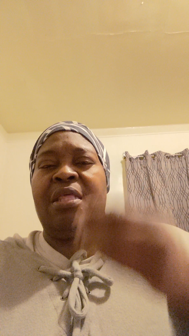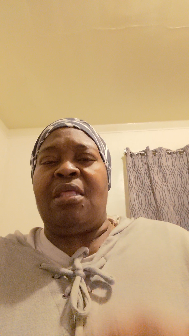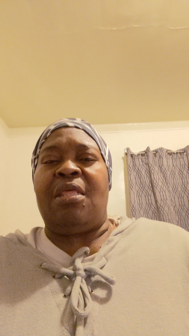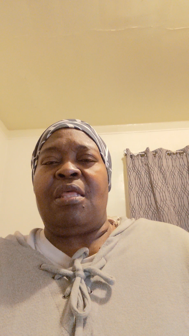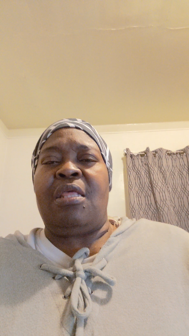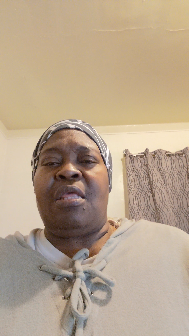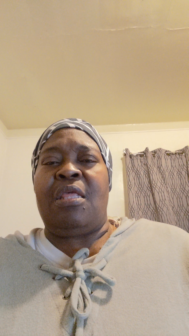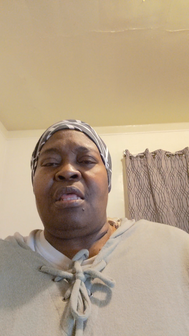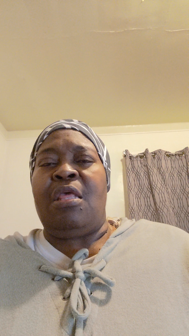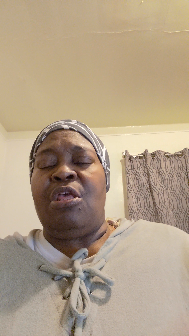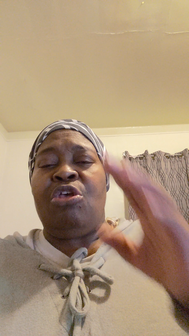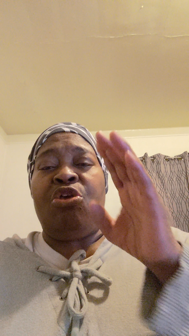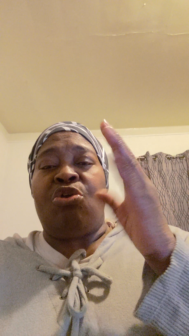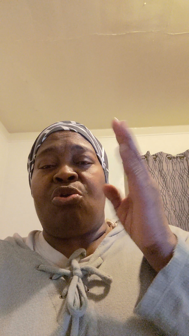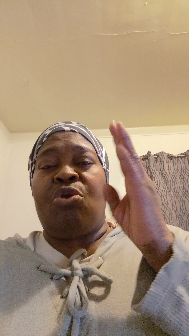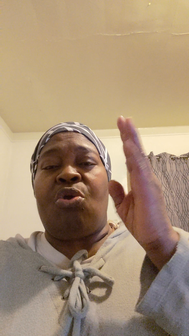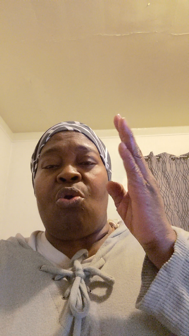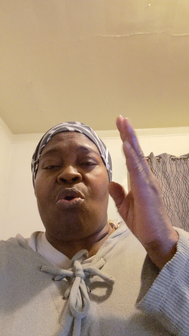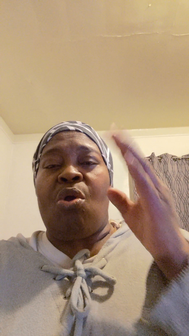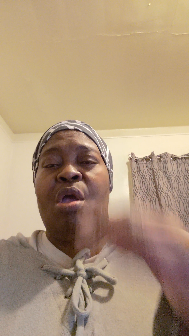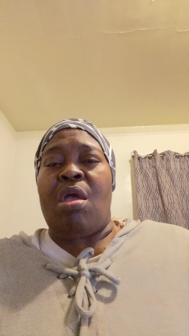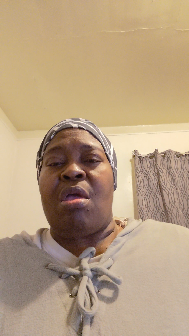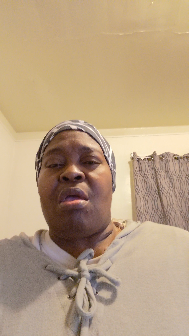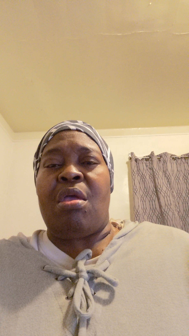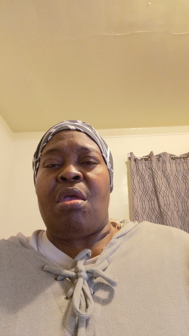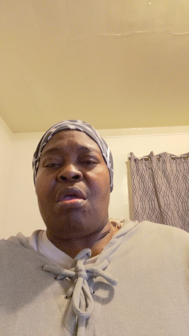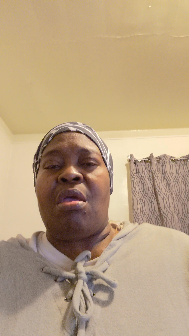door